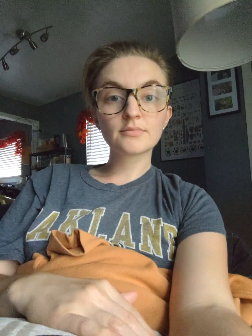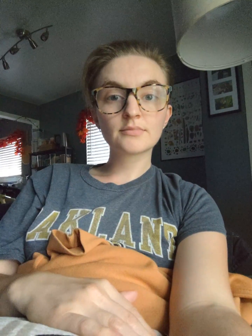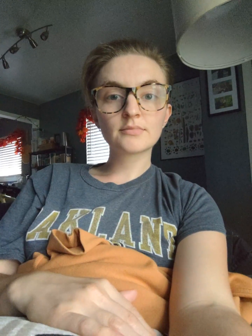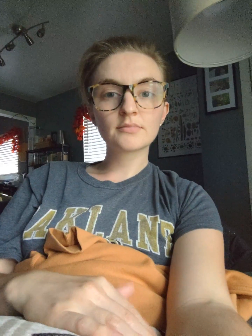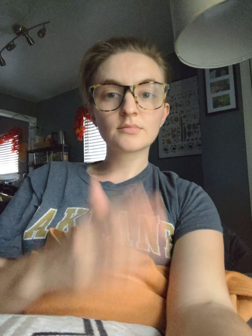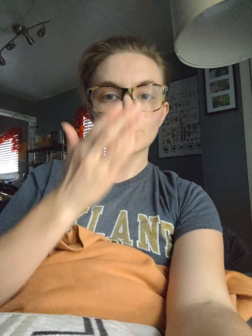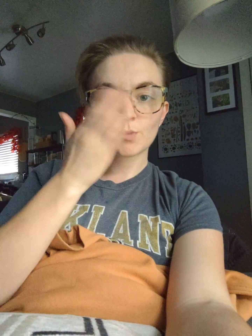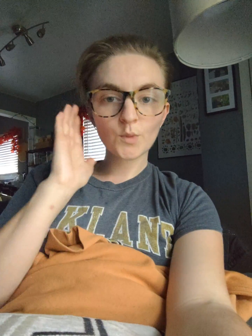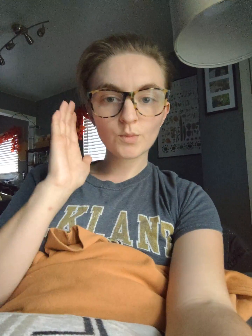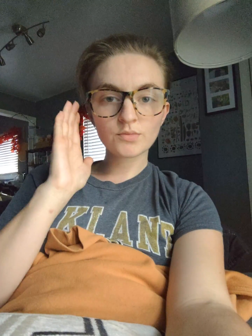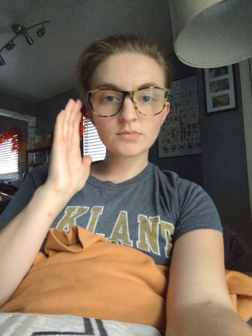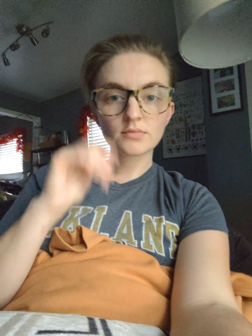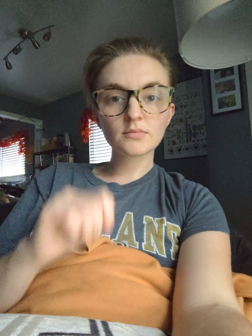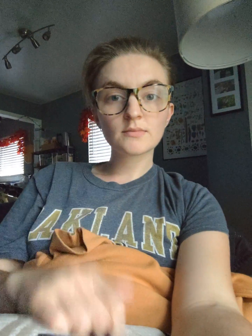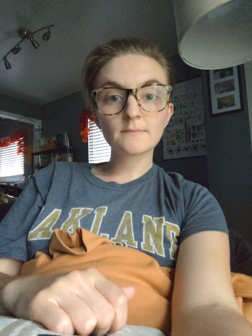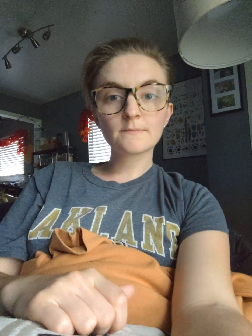peekaboo